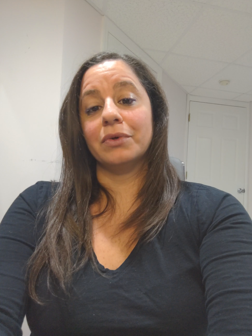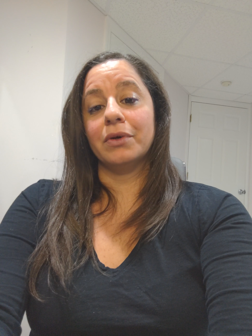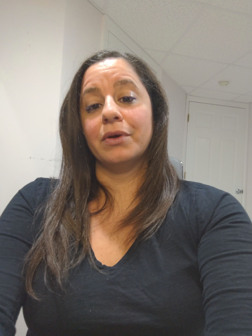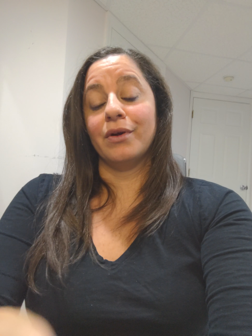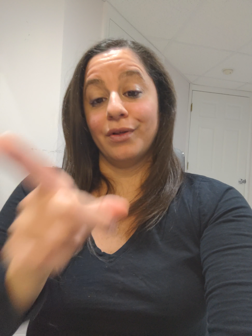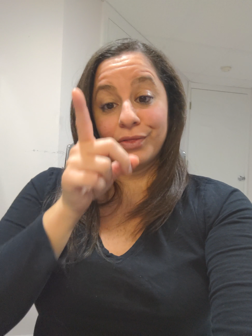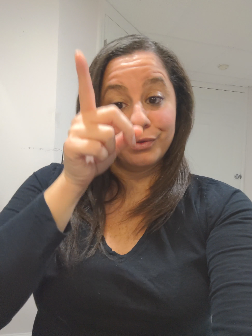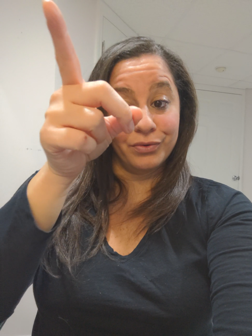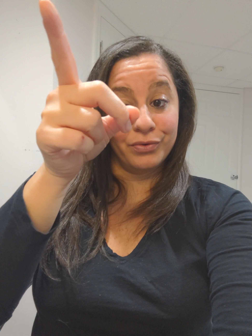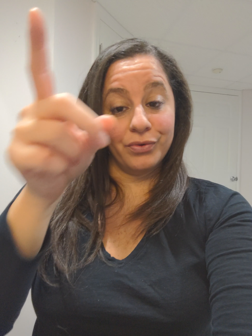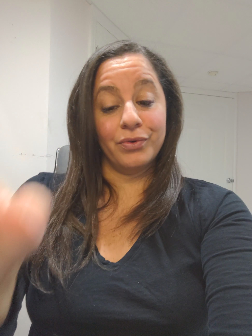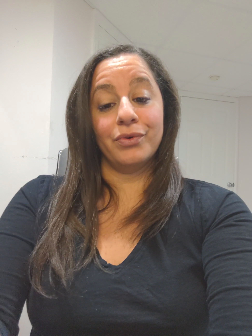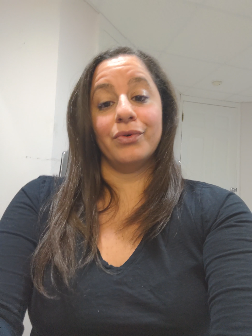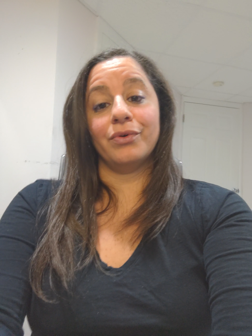there